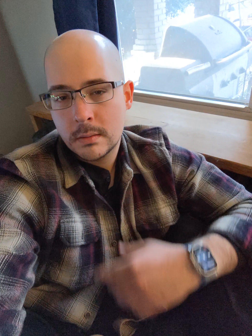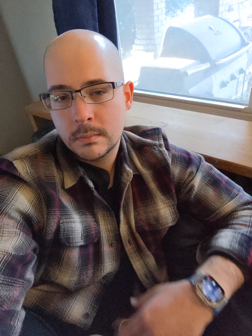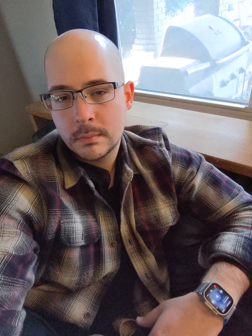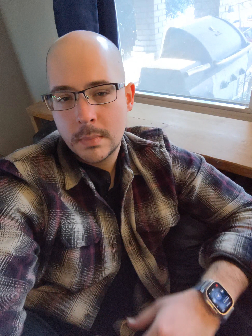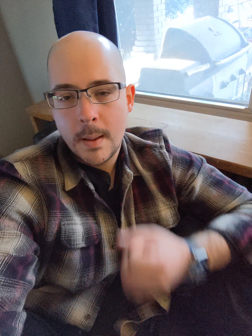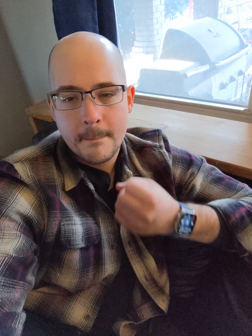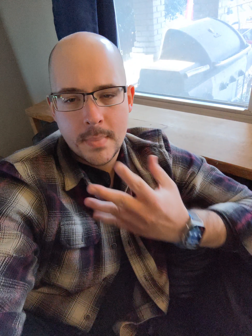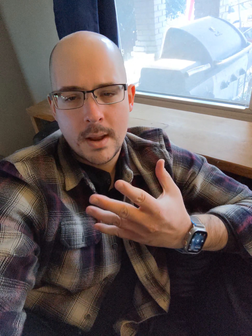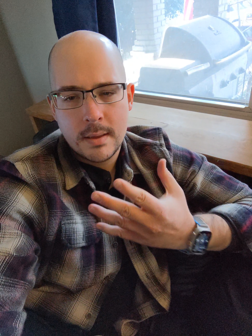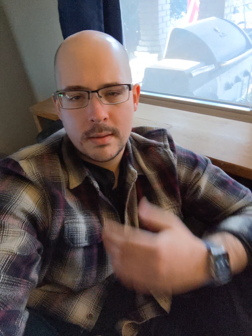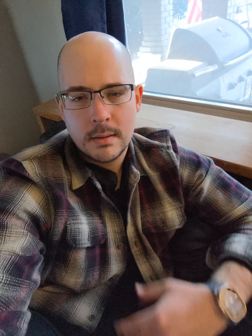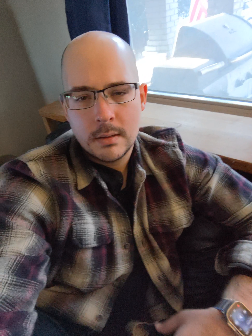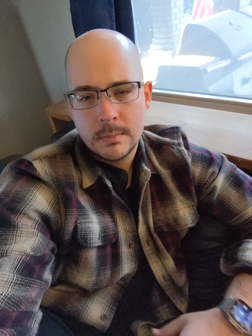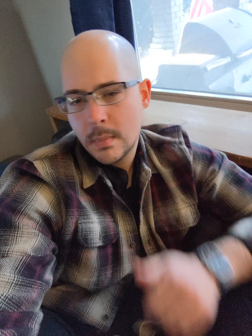many